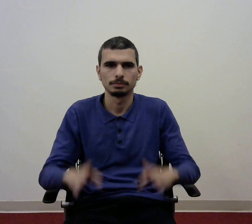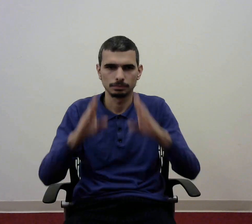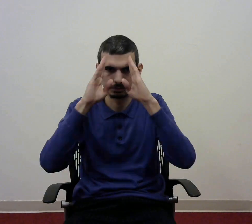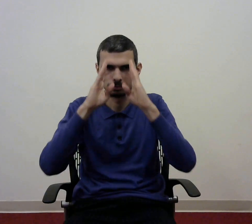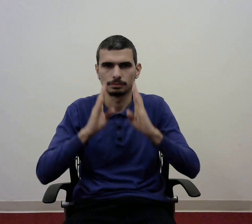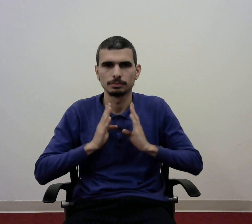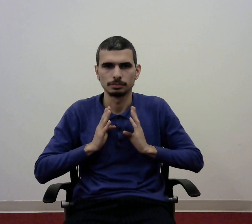ünvanli